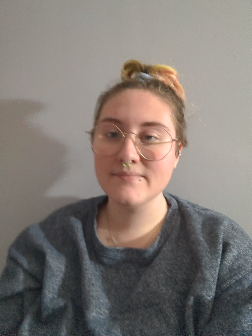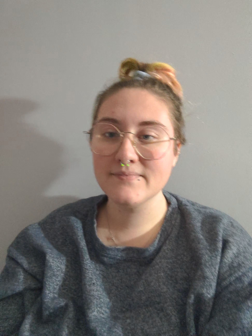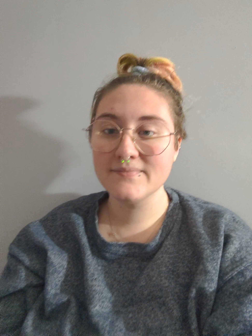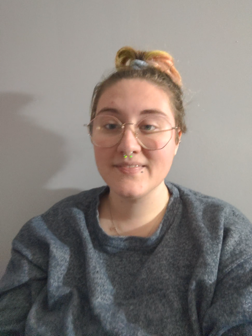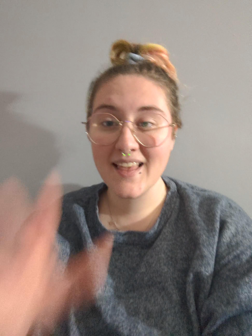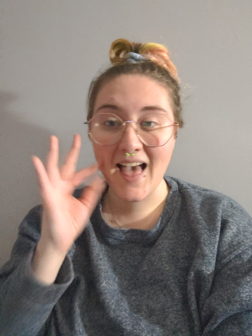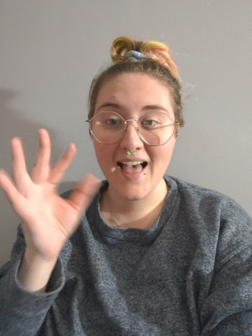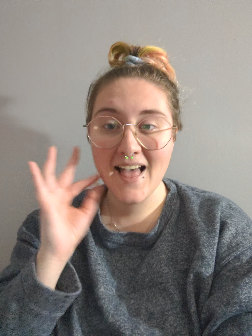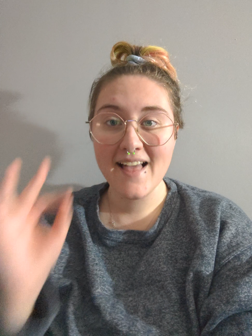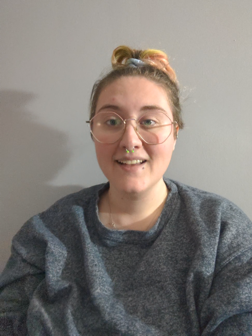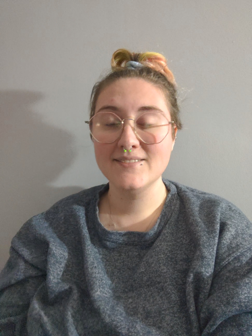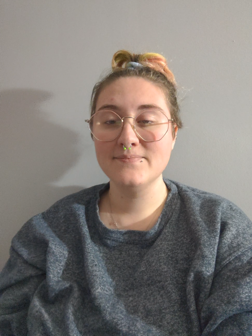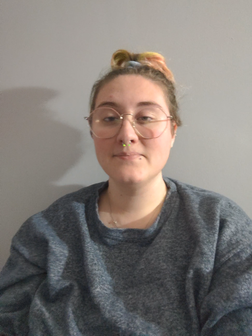cat